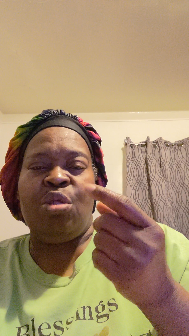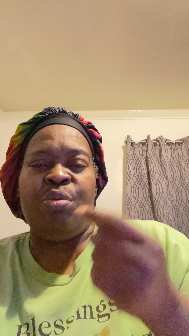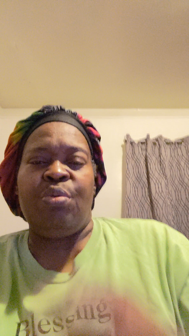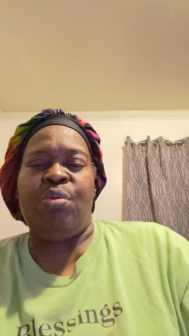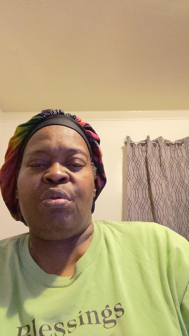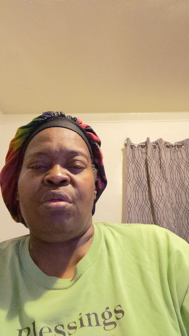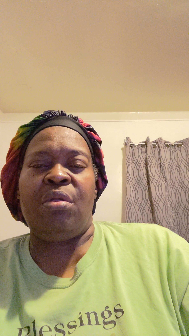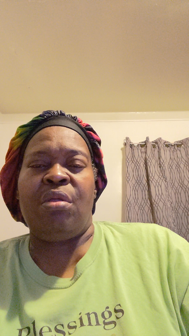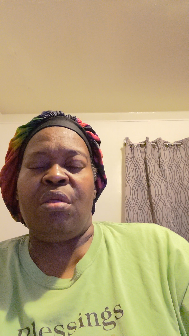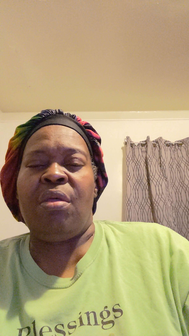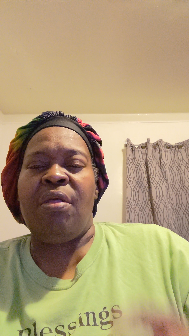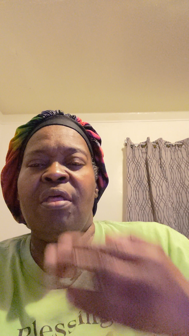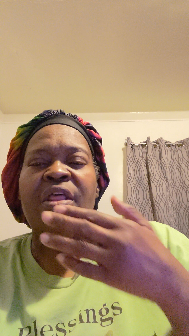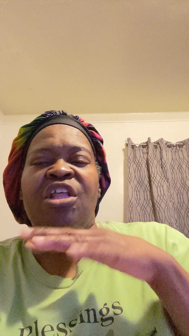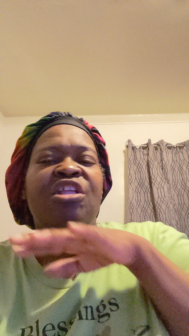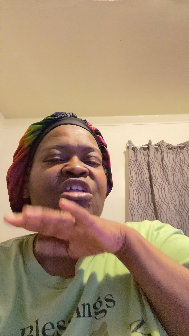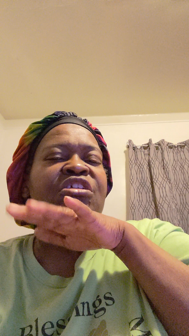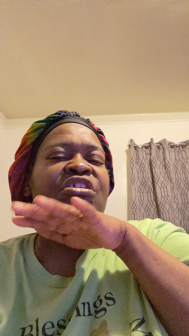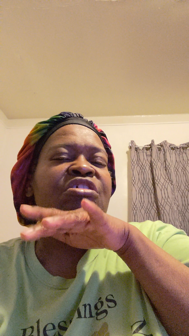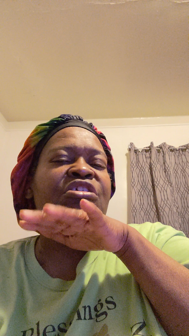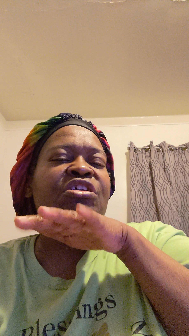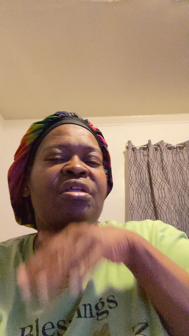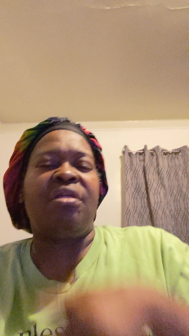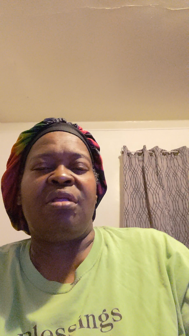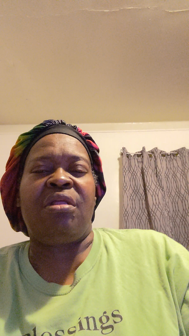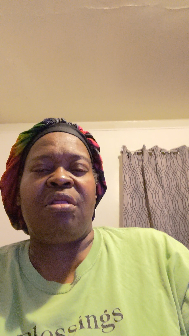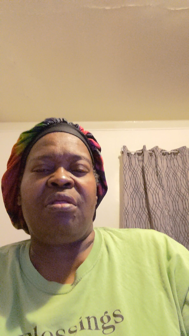naughty